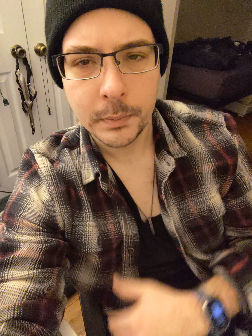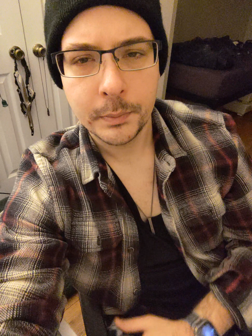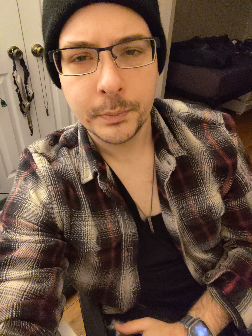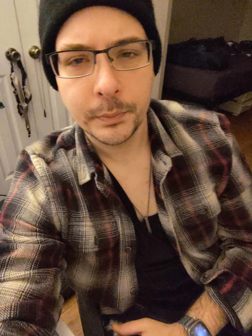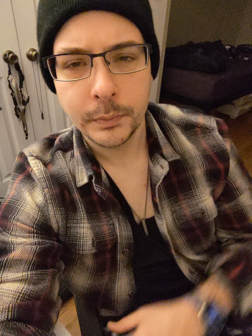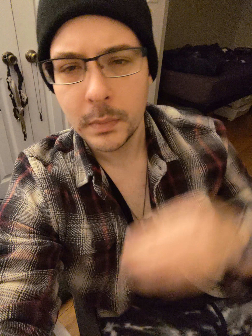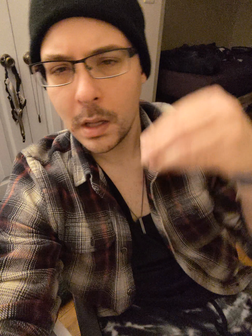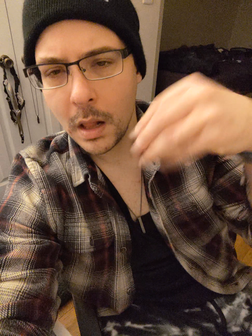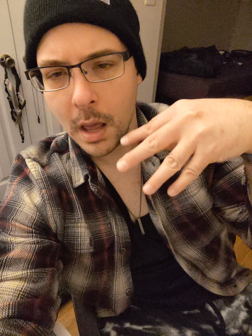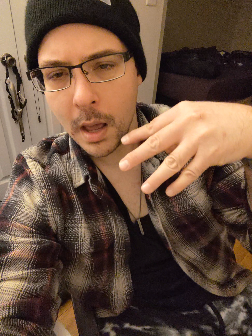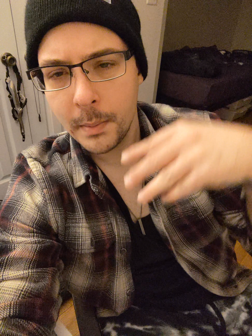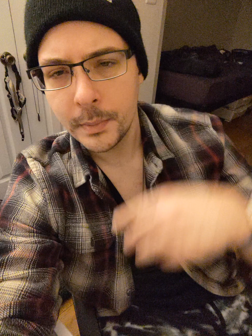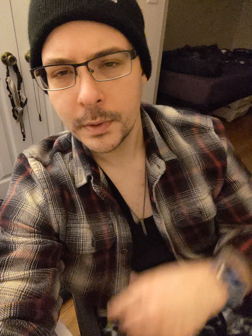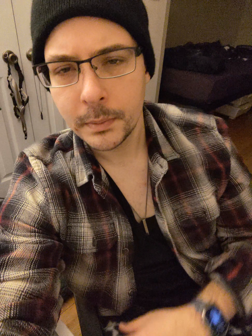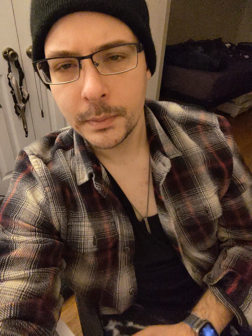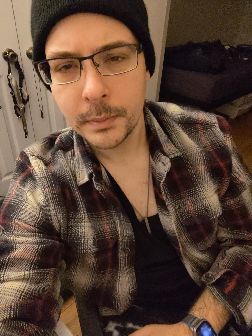lamp